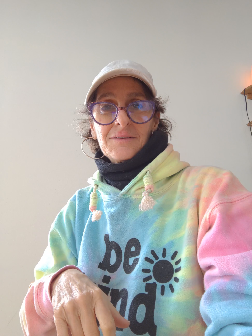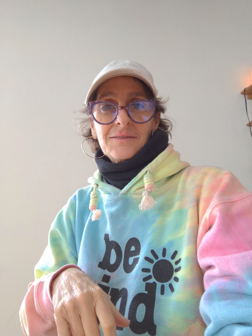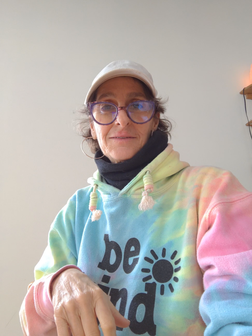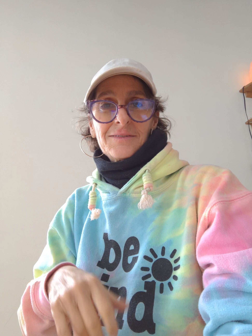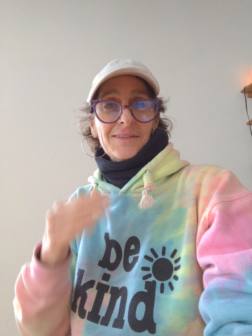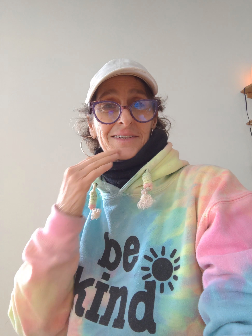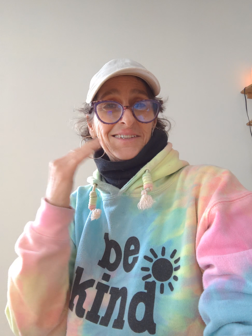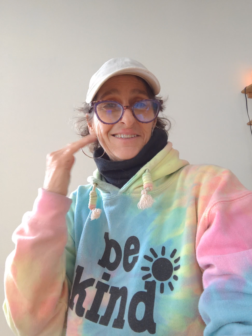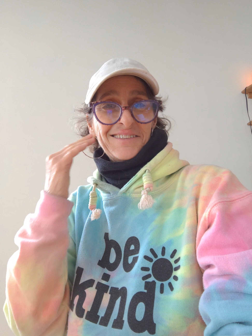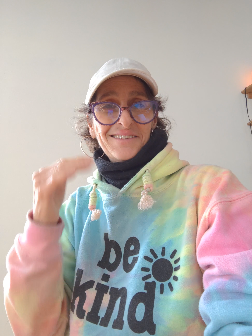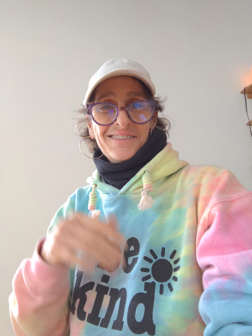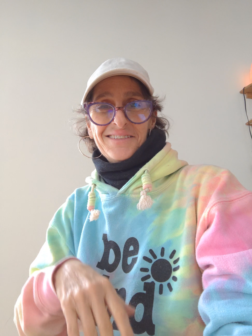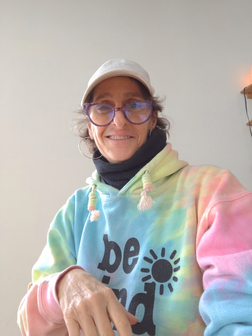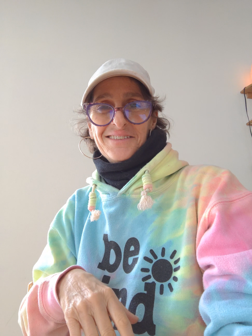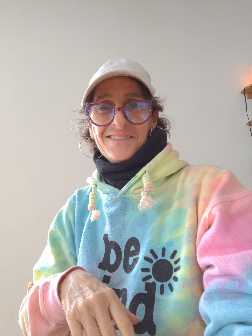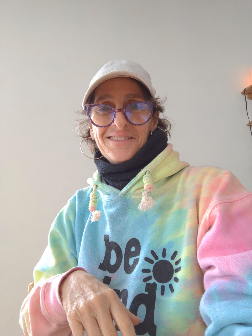kiss